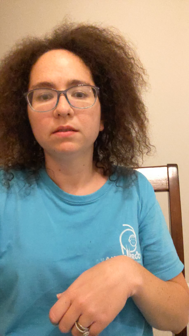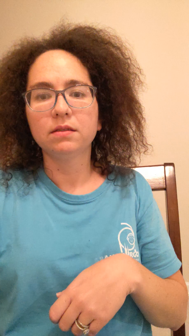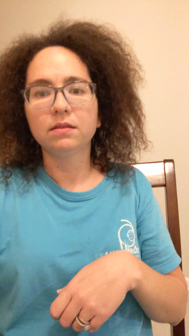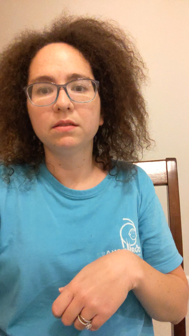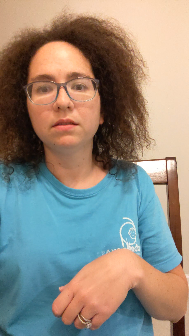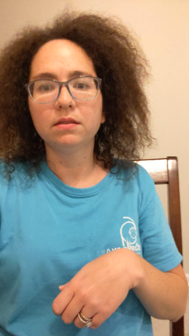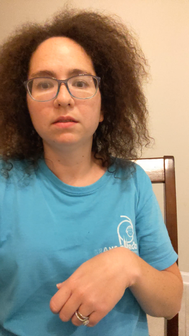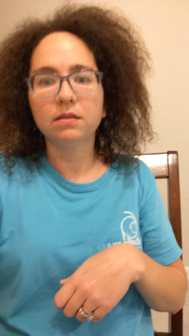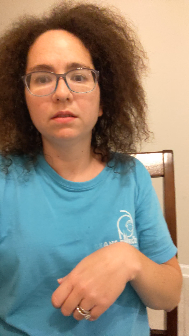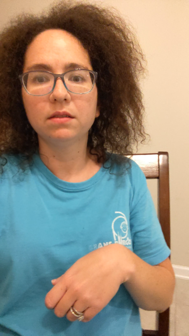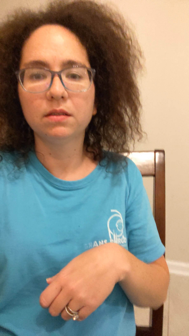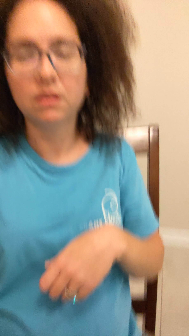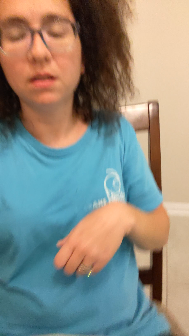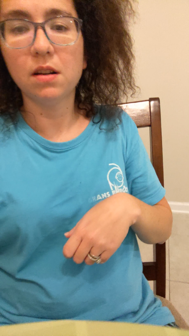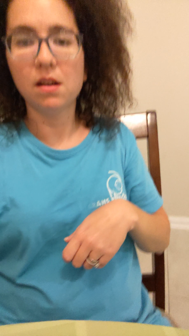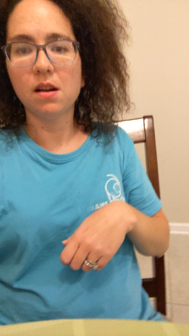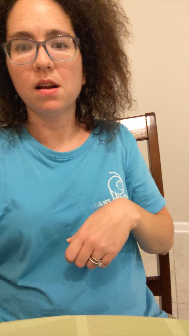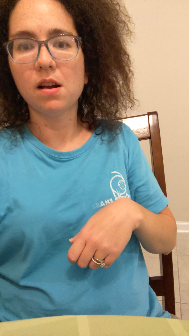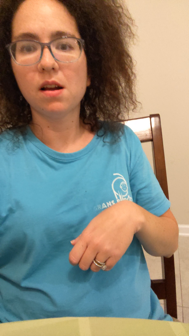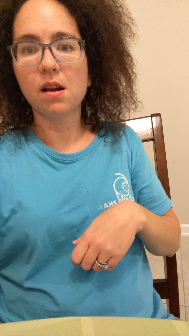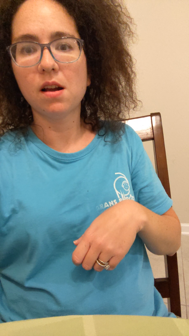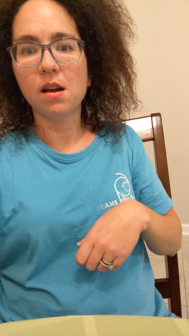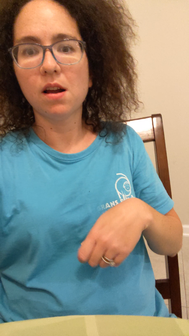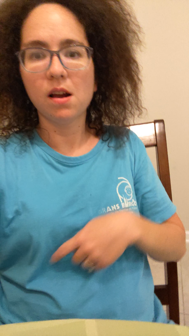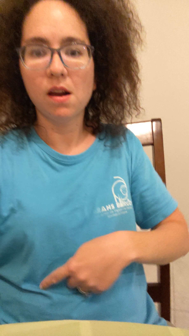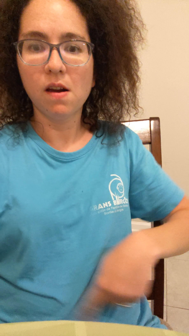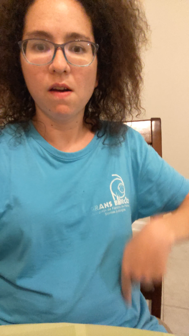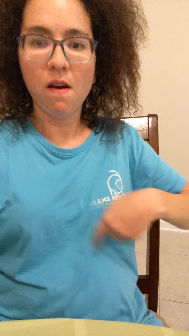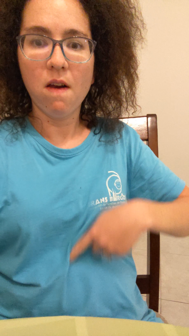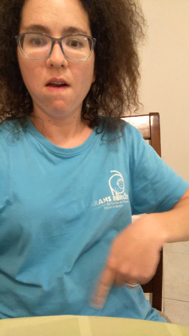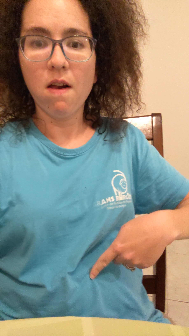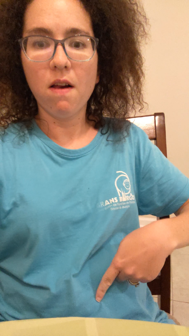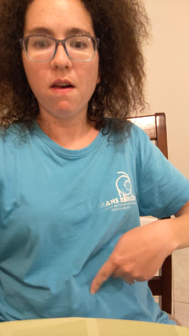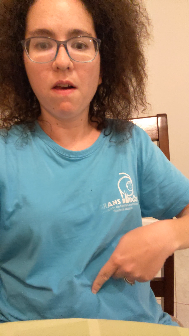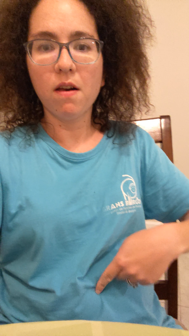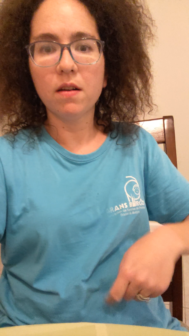belly button